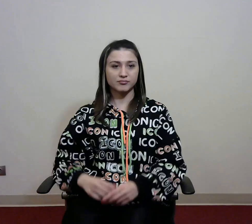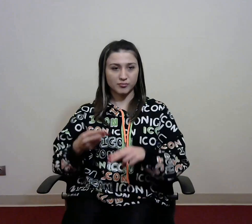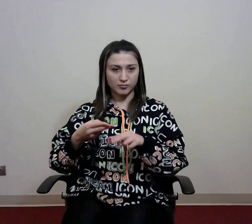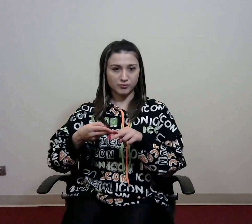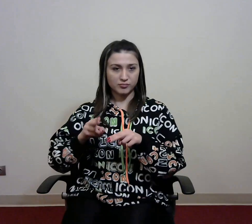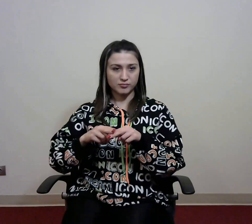bu